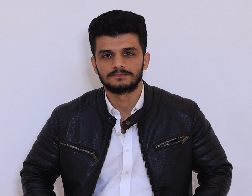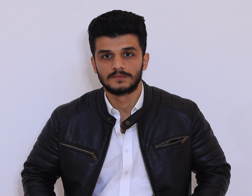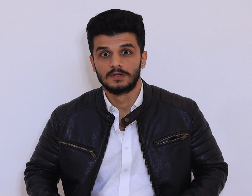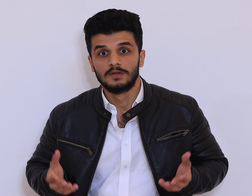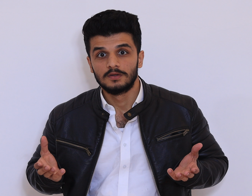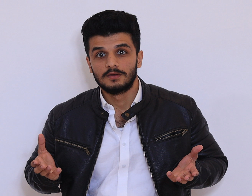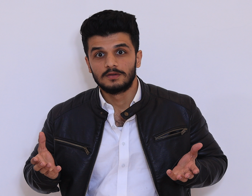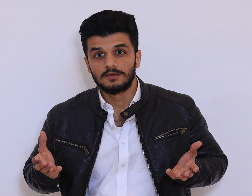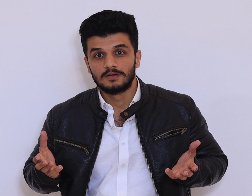surprise